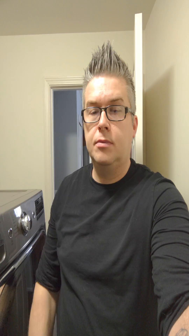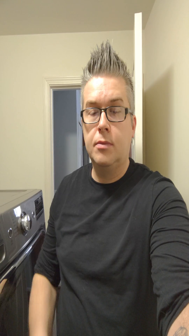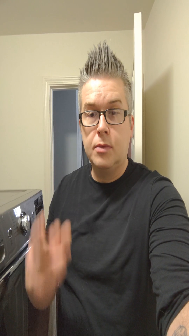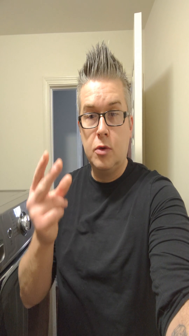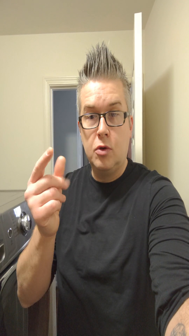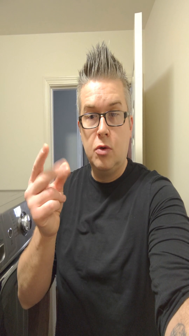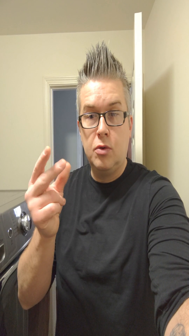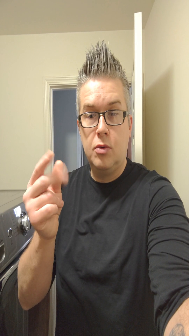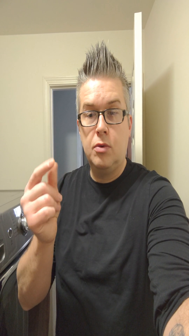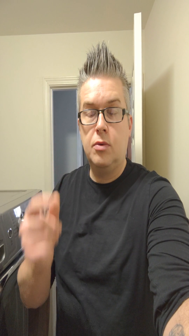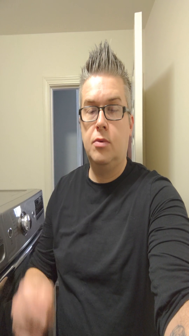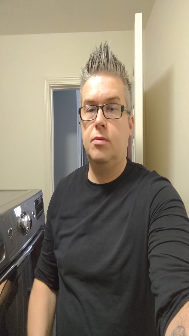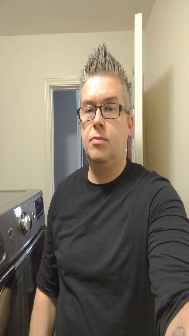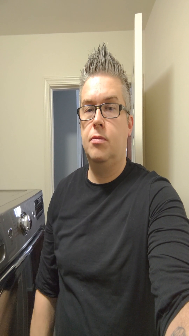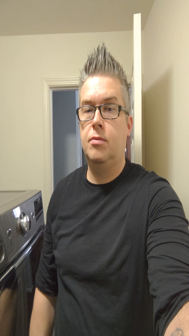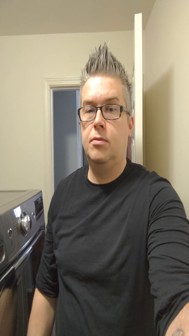dog